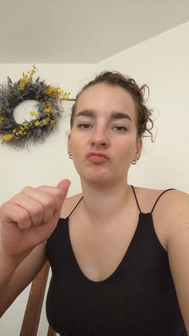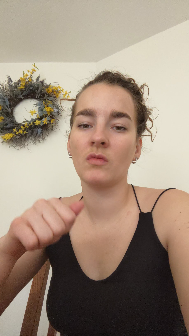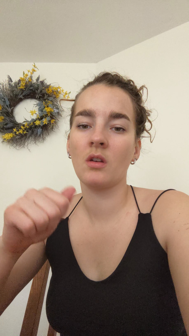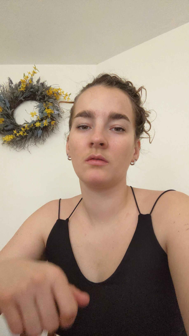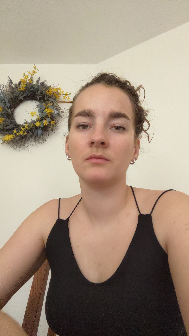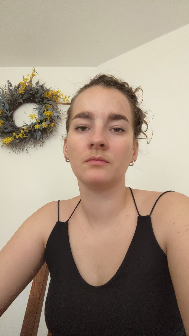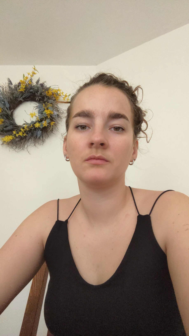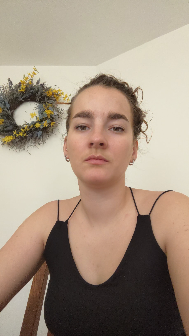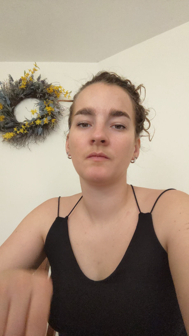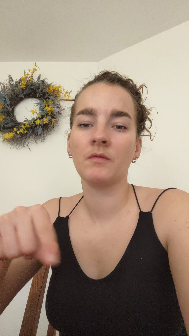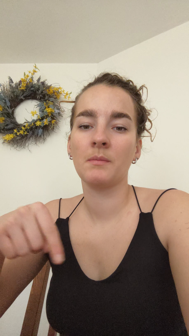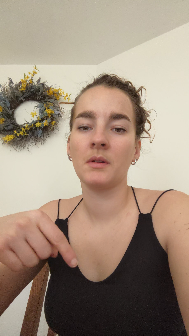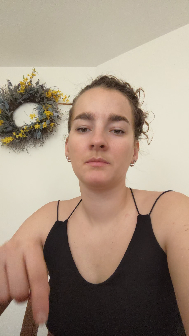flip-flop